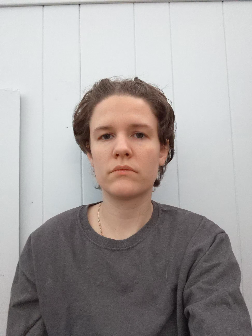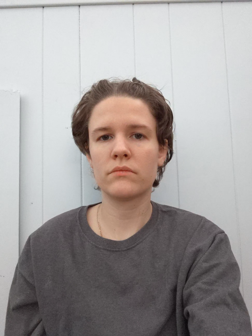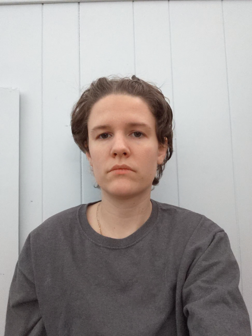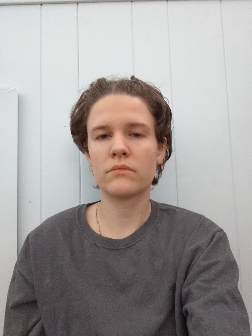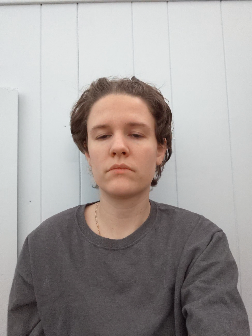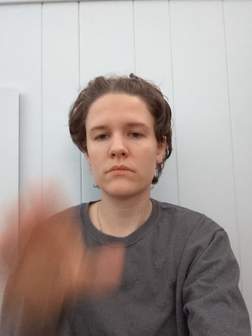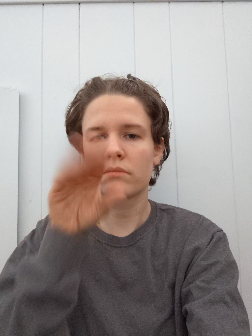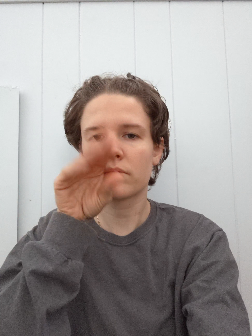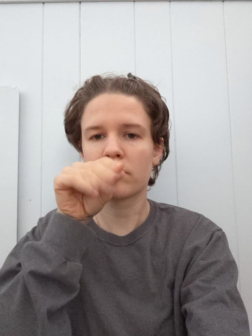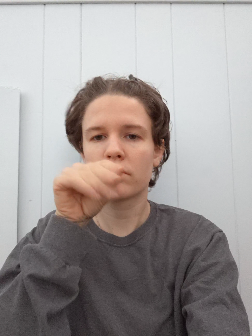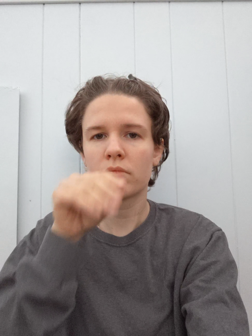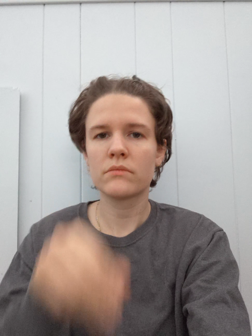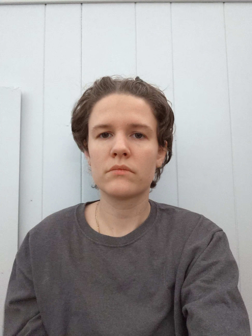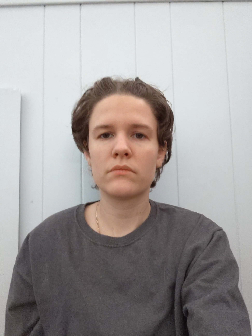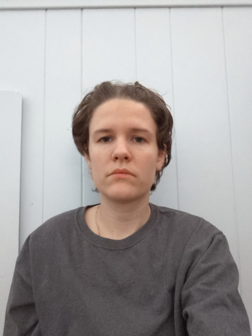goose